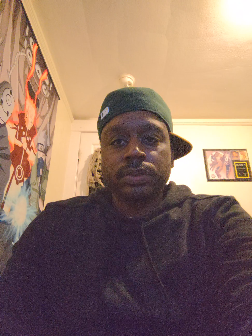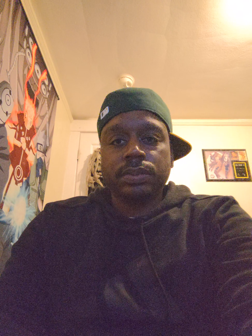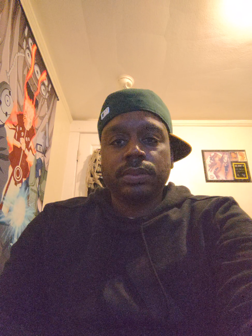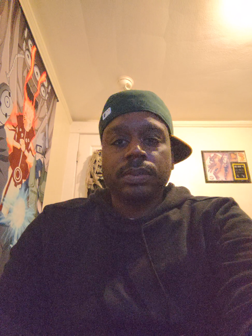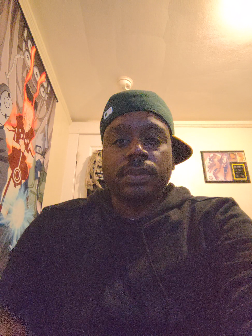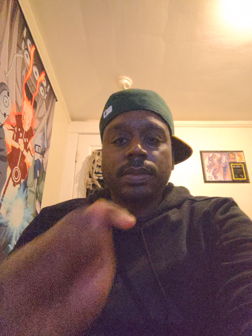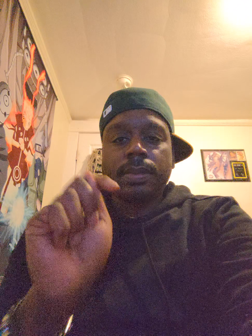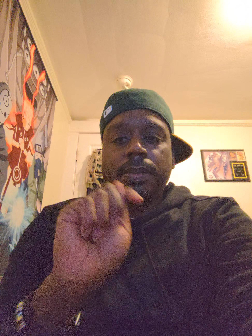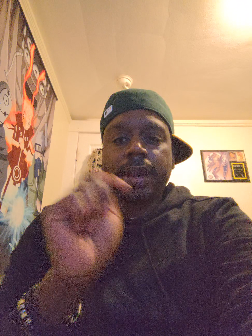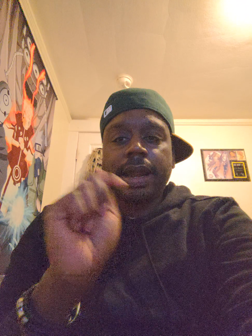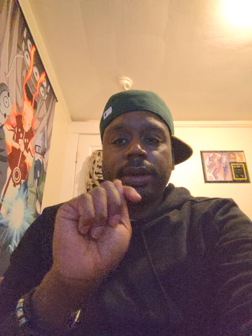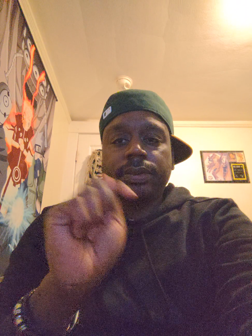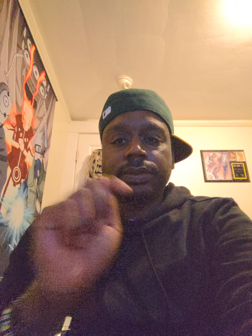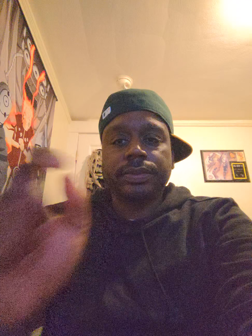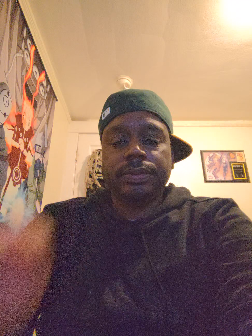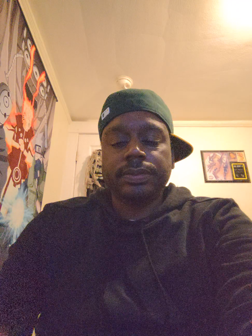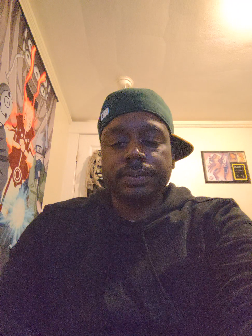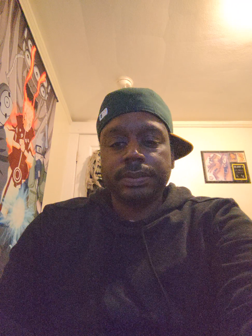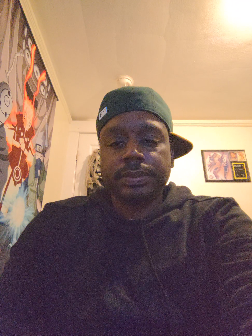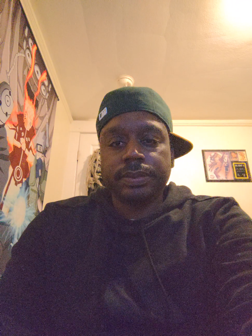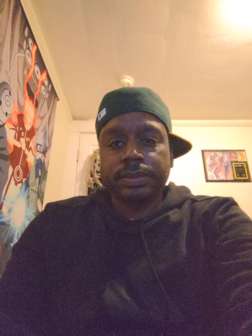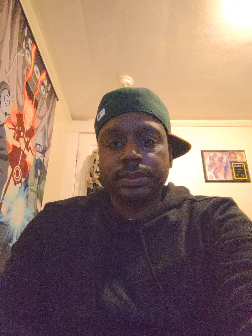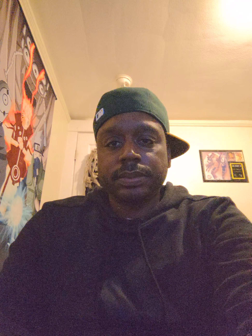potty